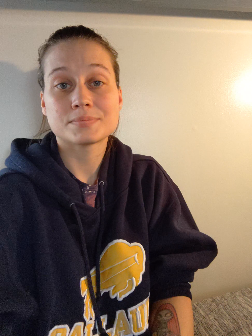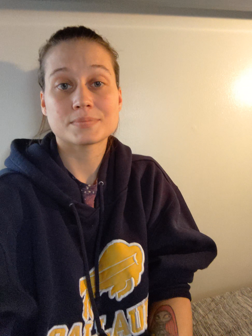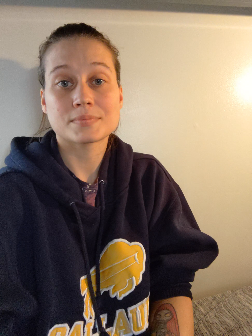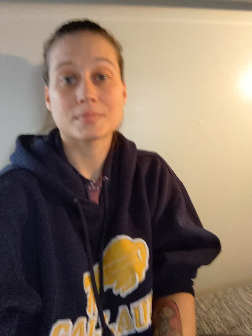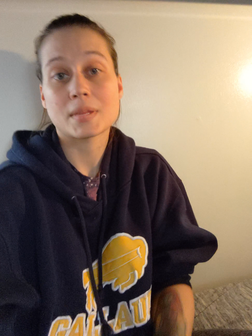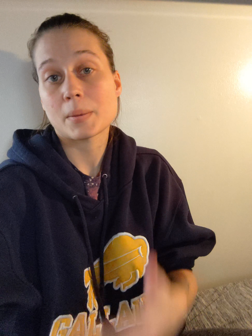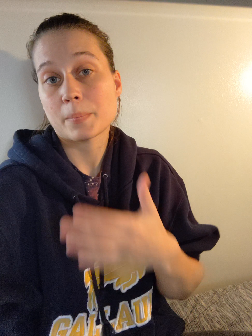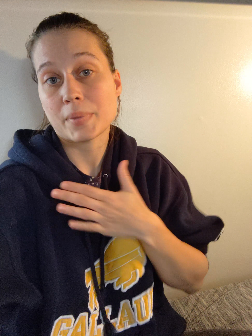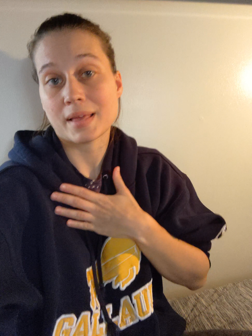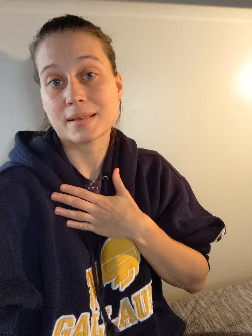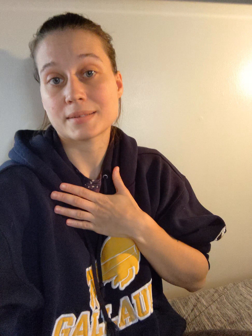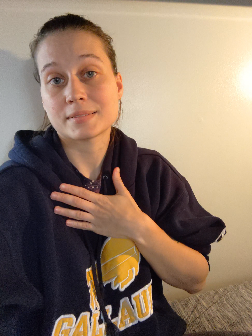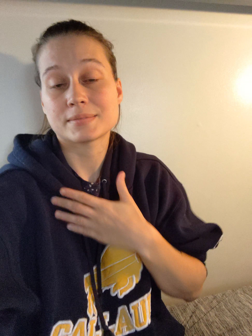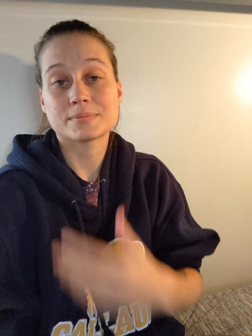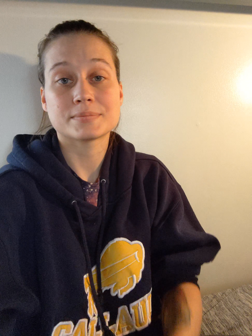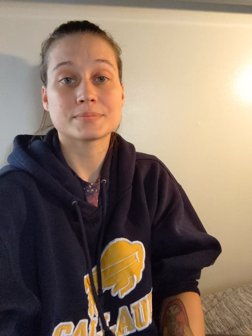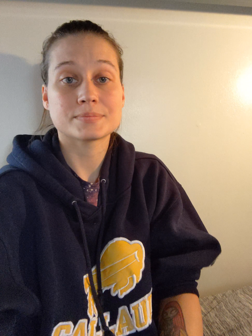my